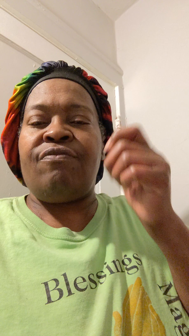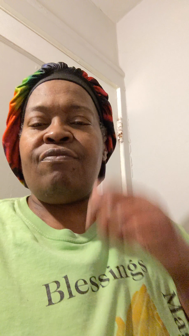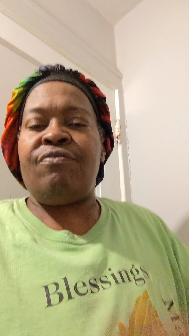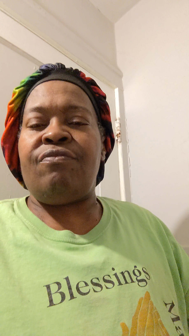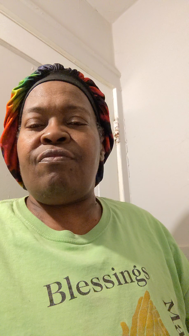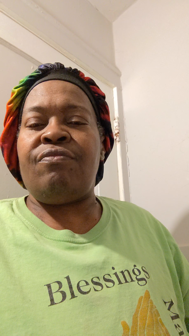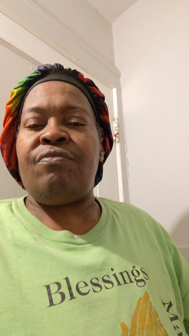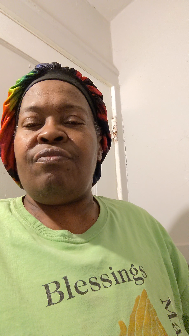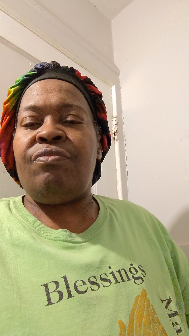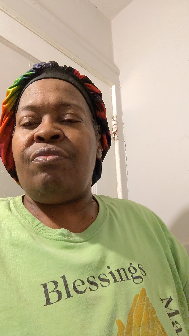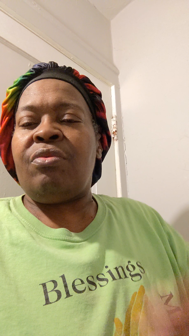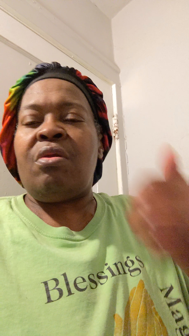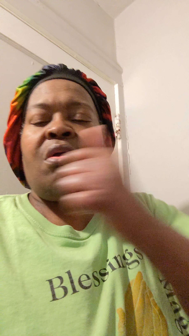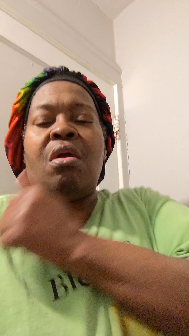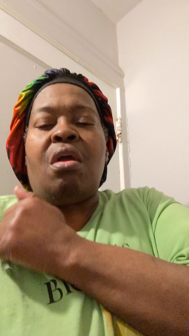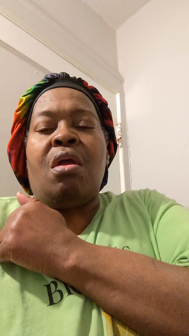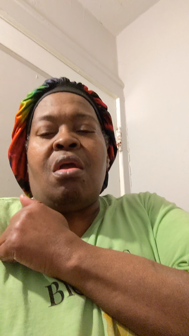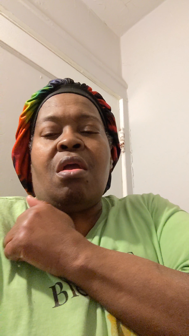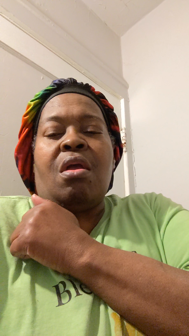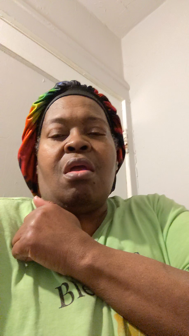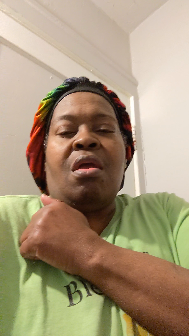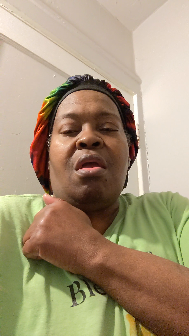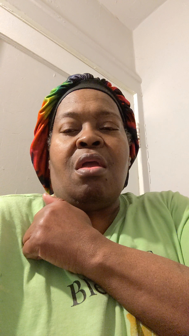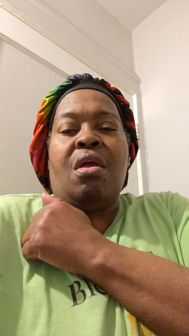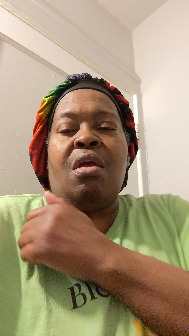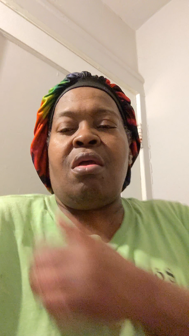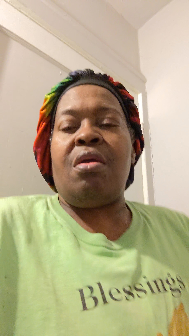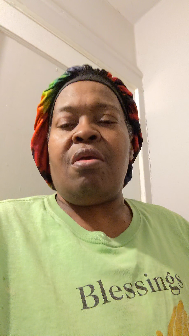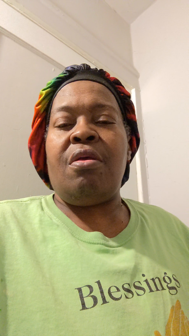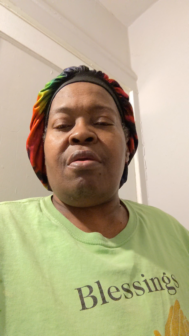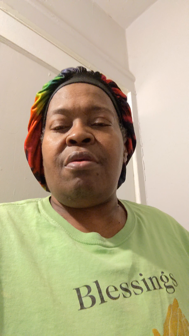hug